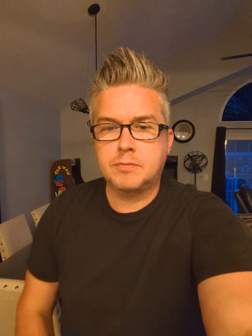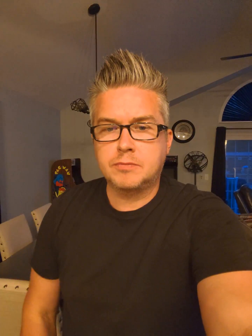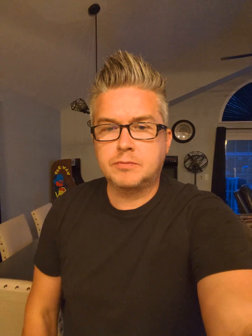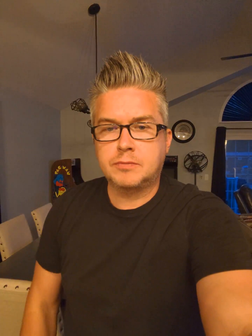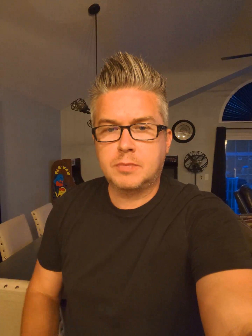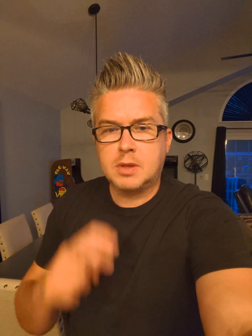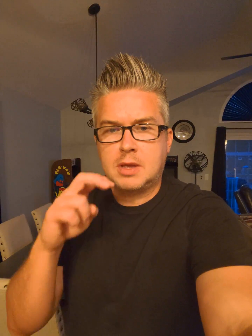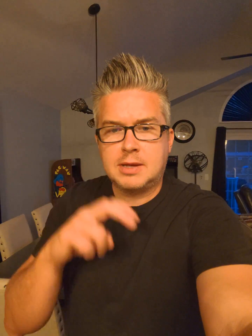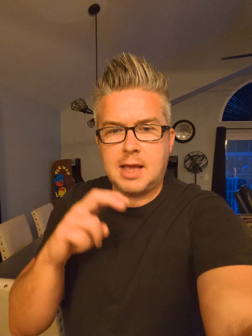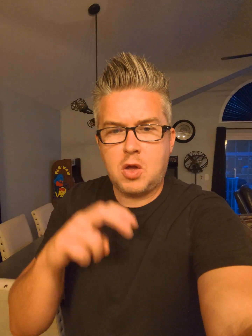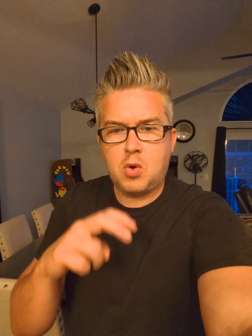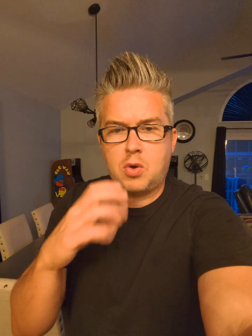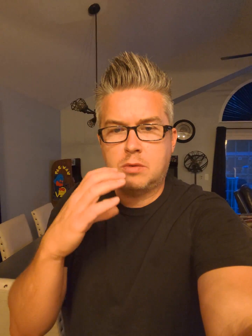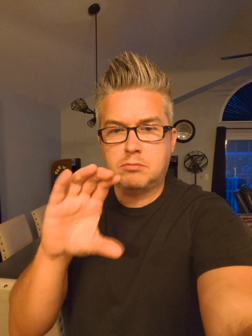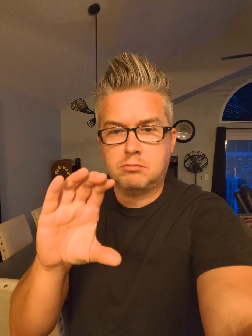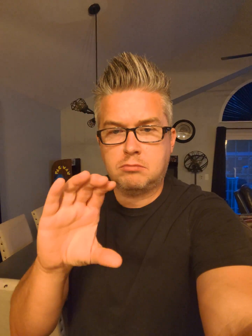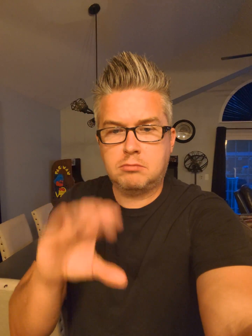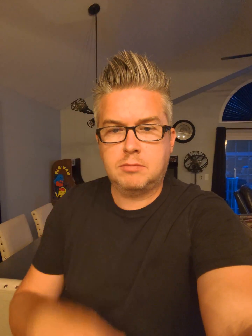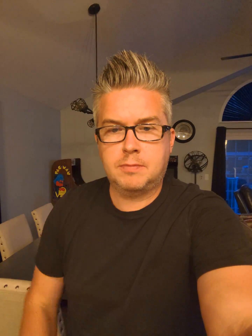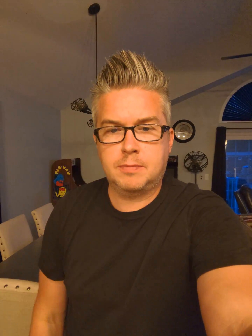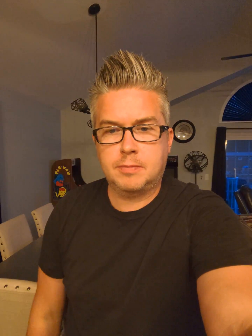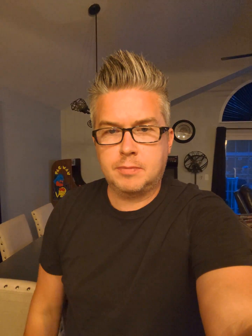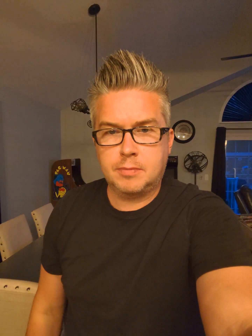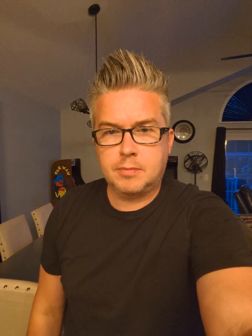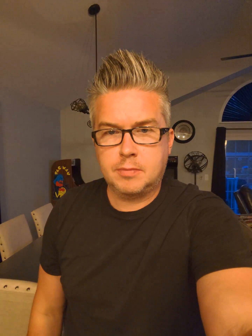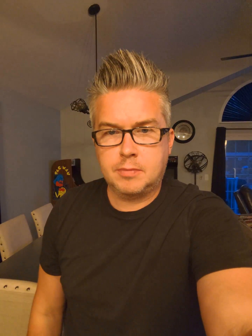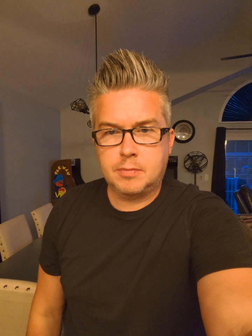potato chip